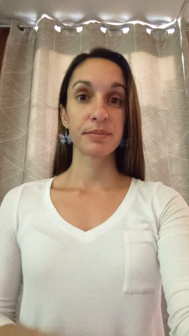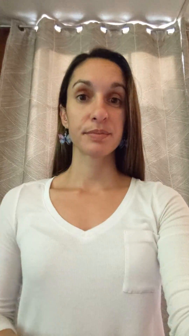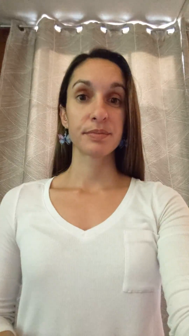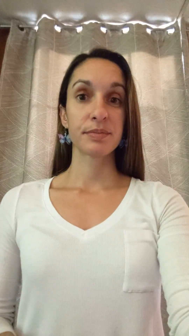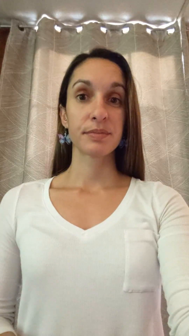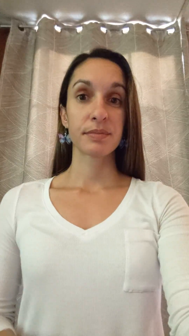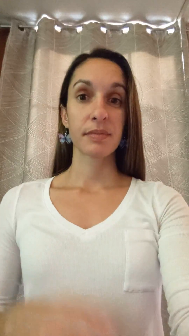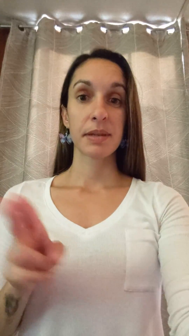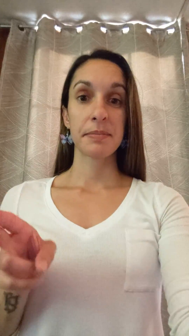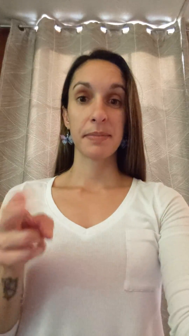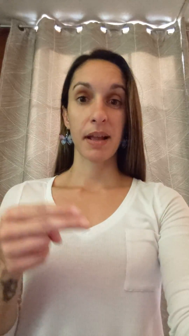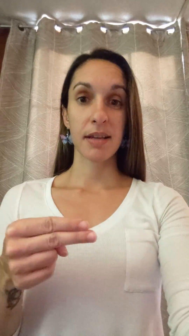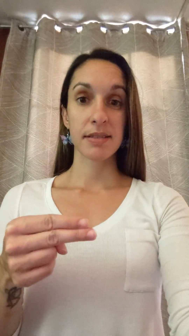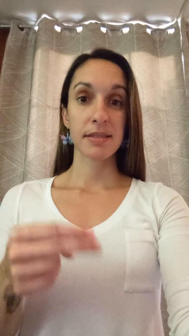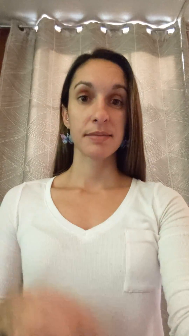belt